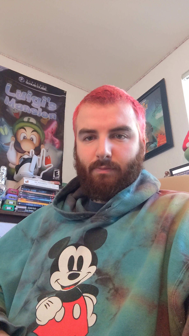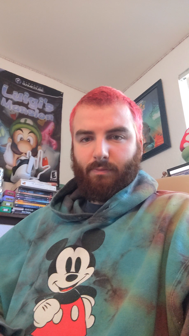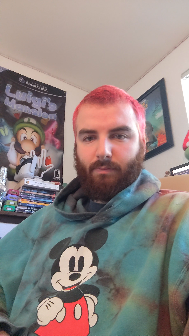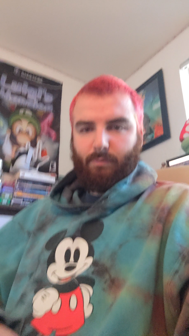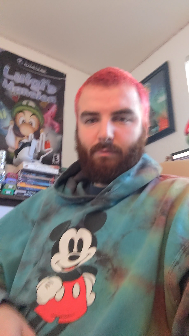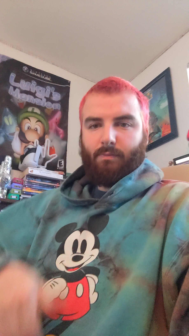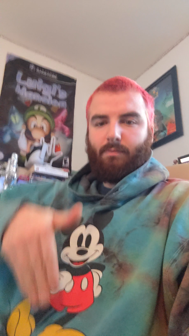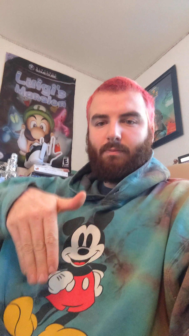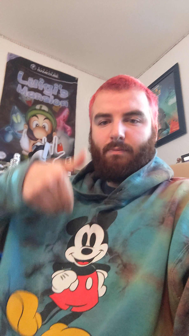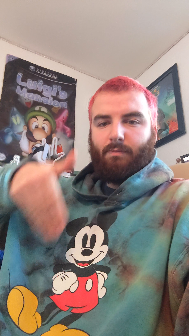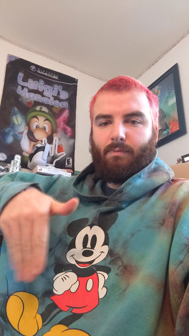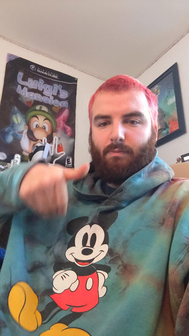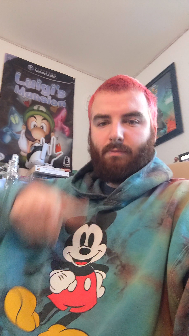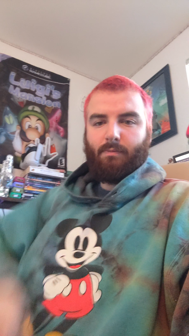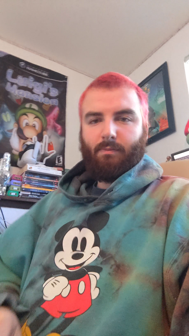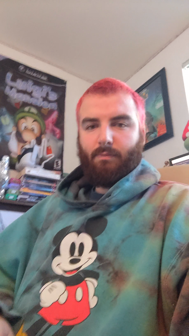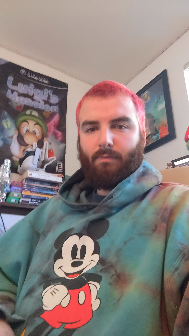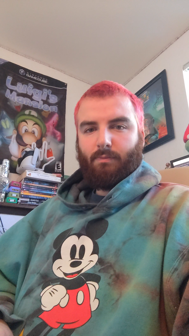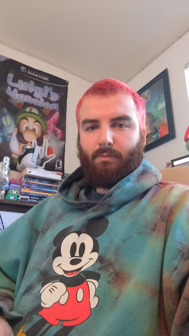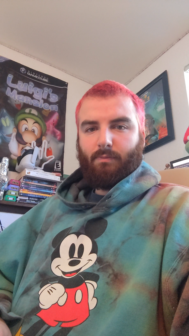pants